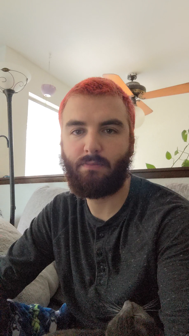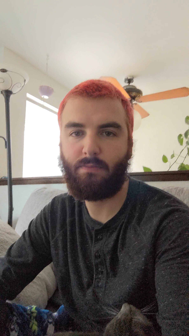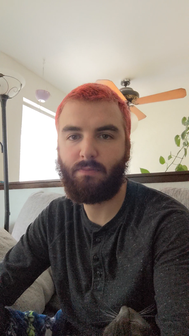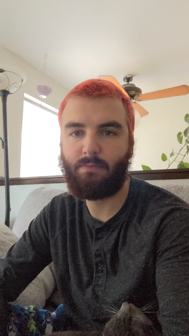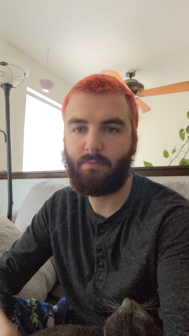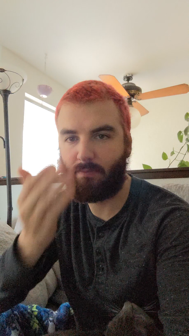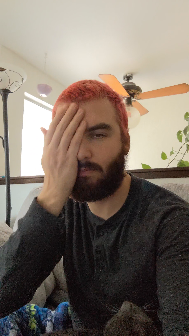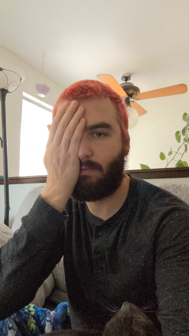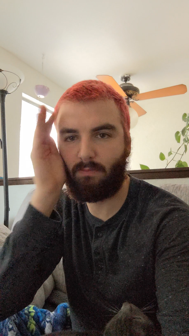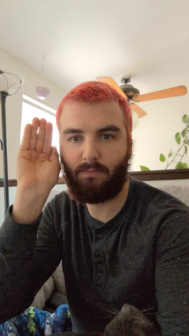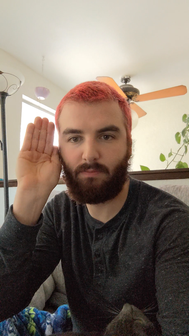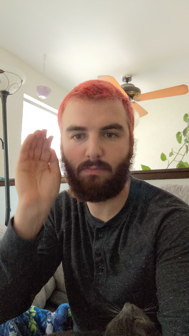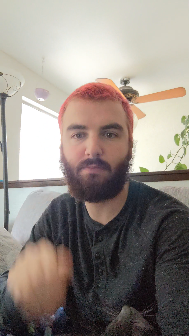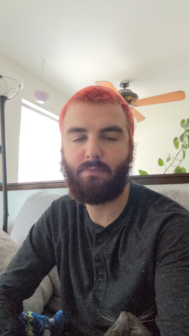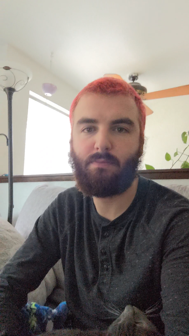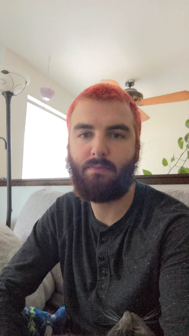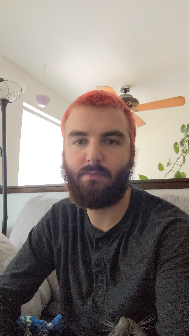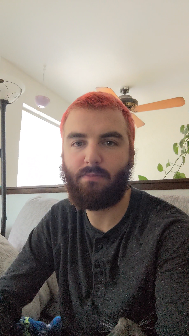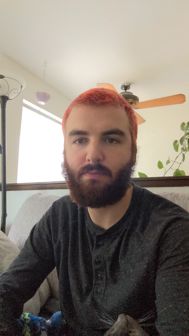peekaboo